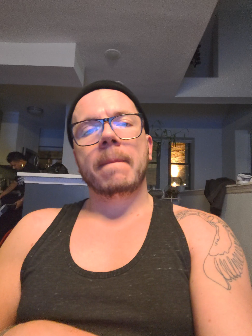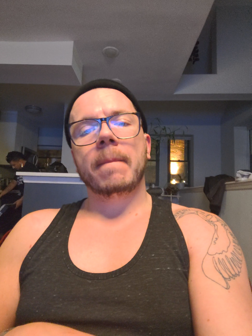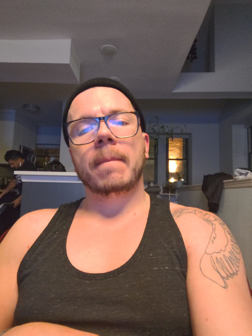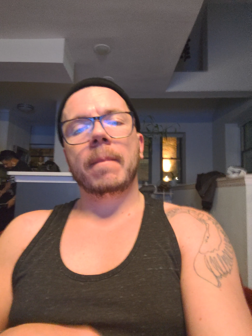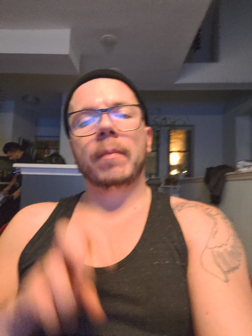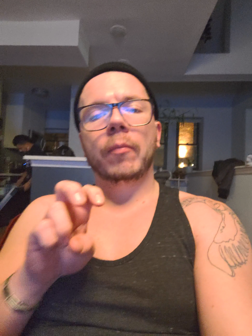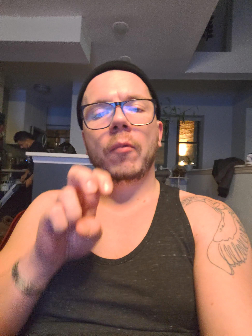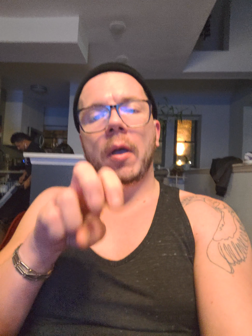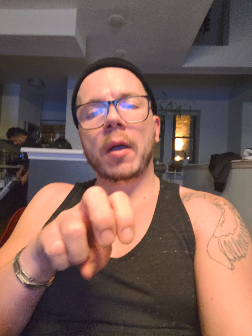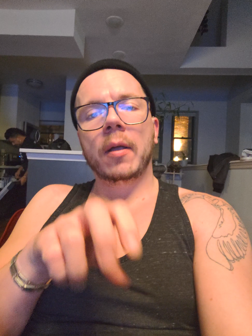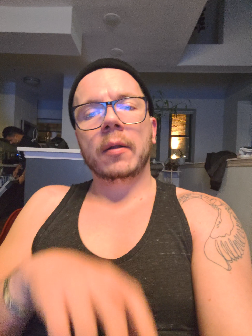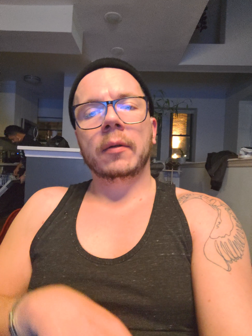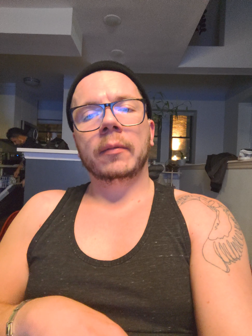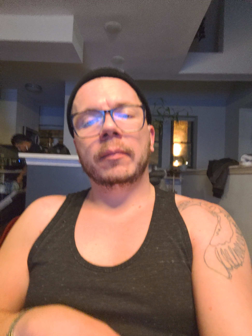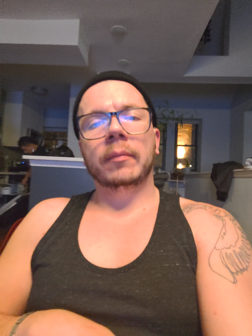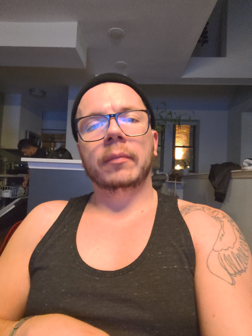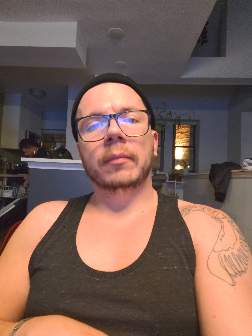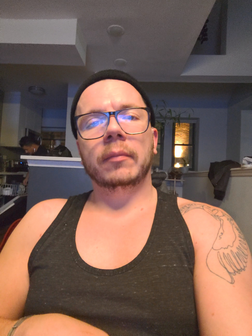ride